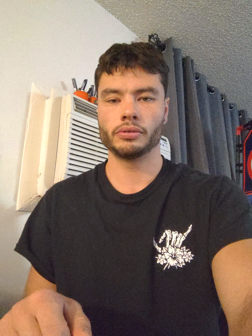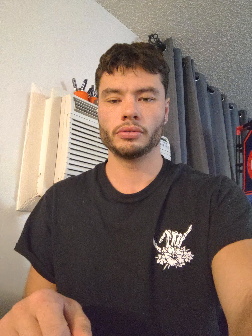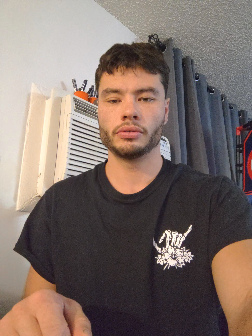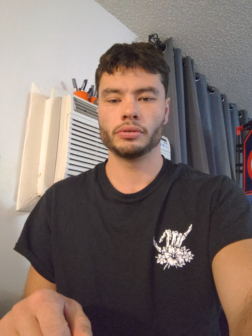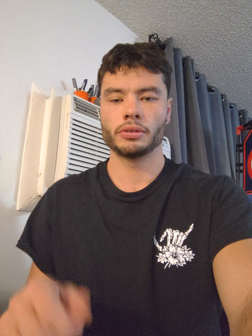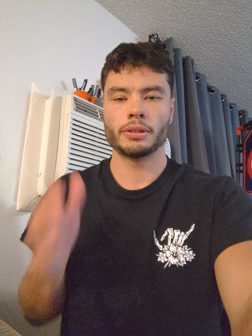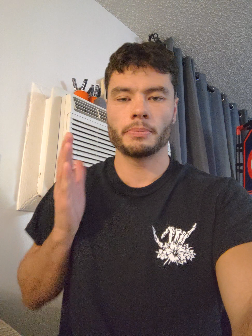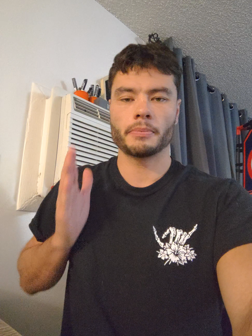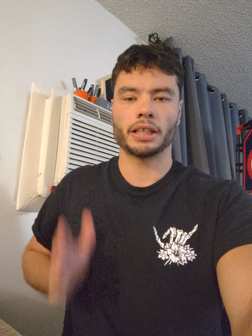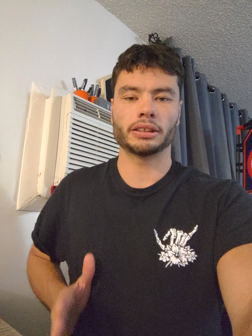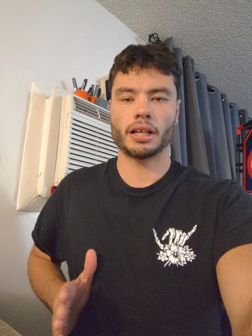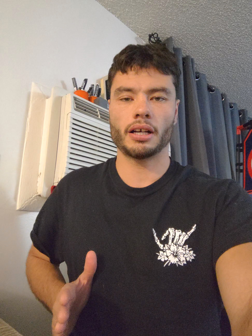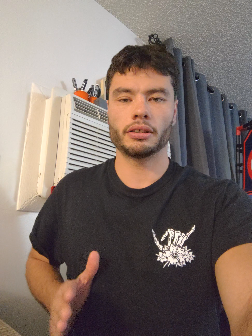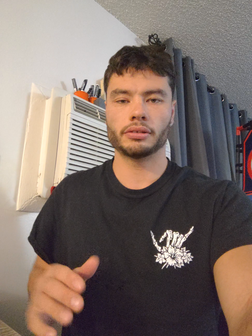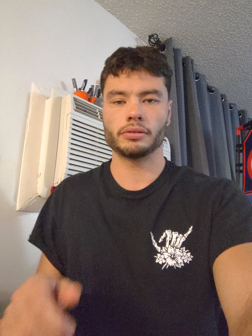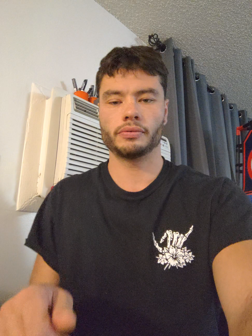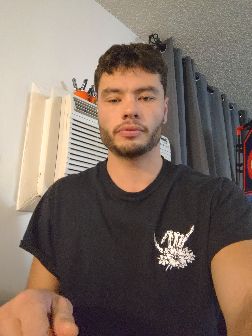beside